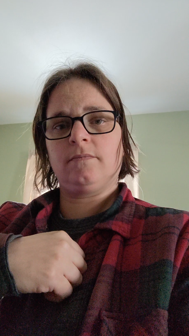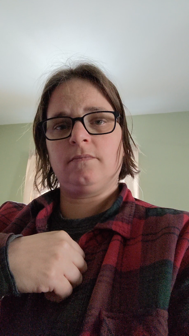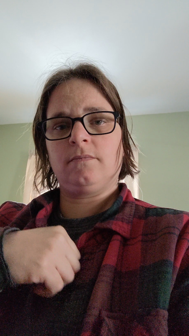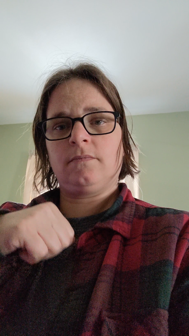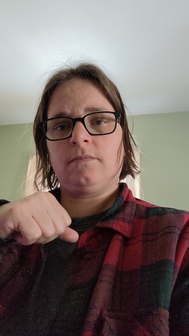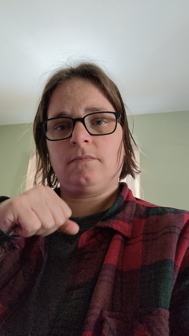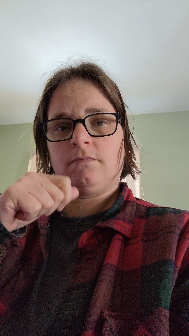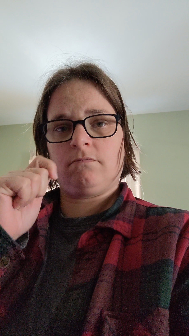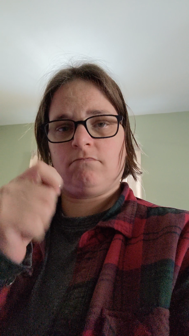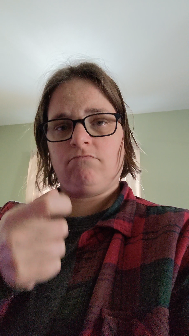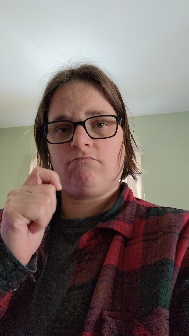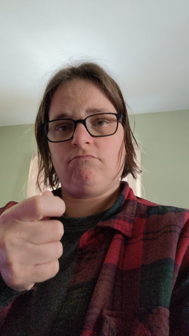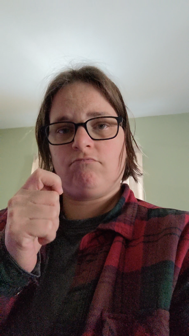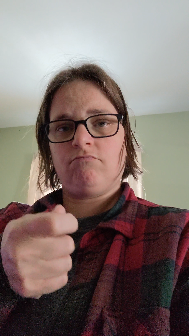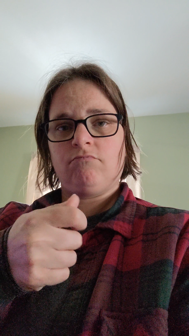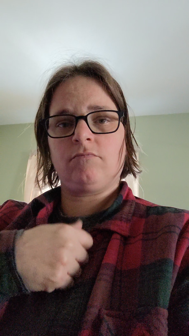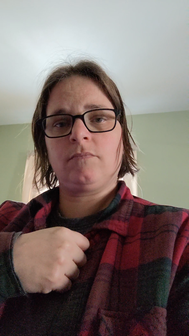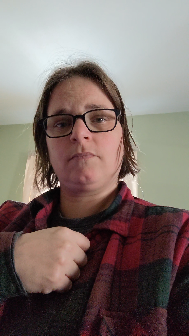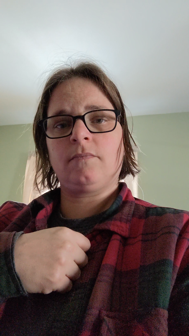cart